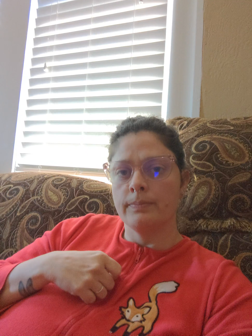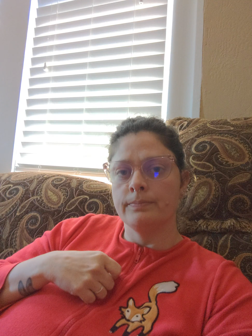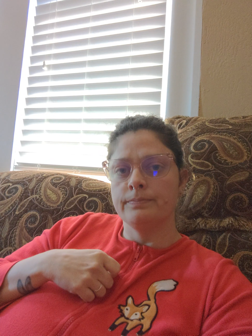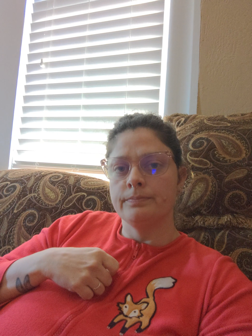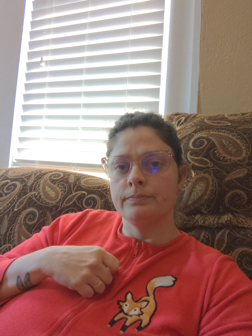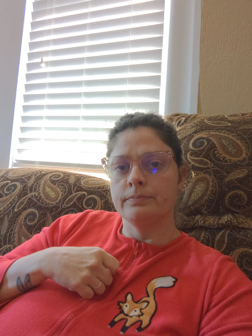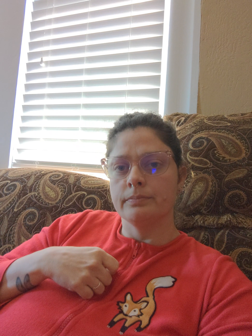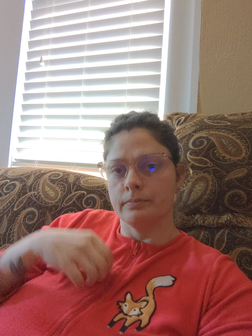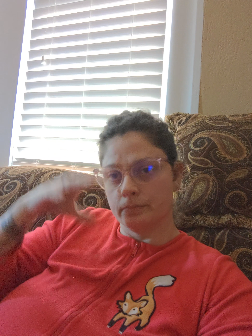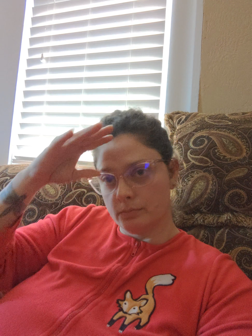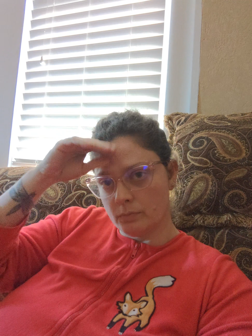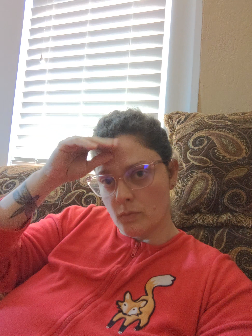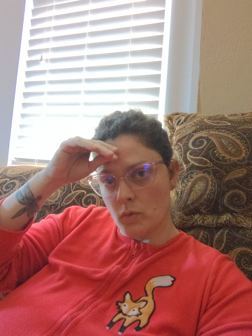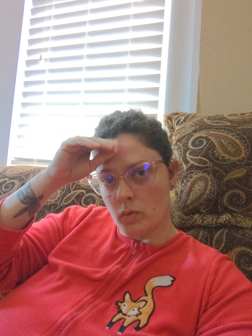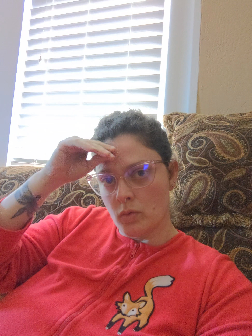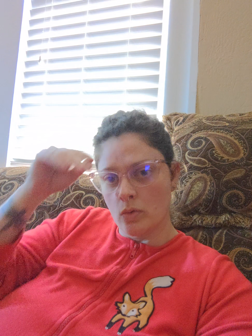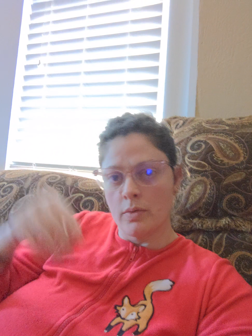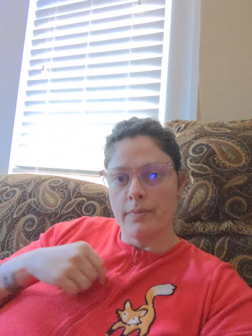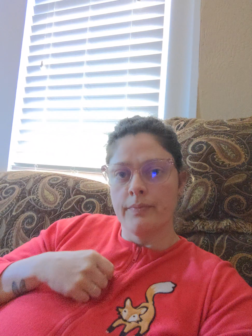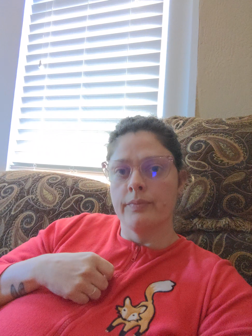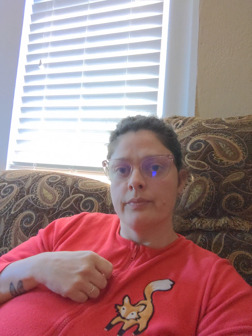boy